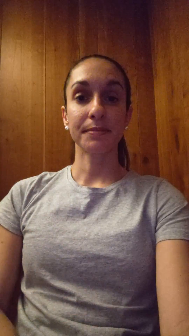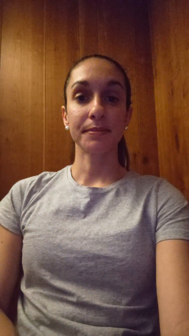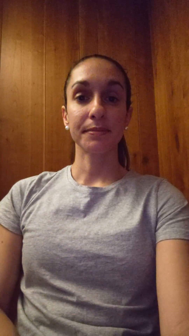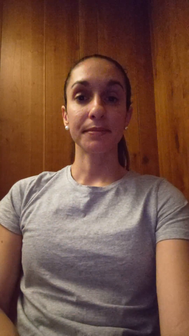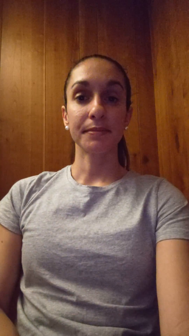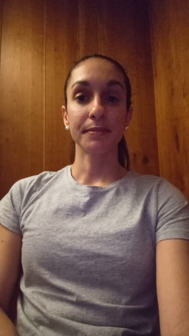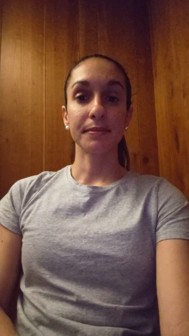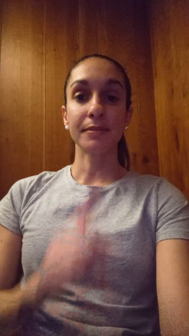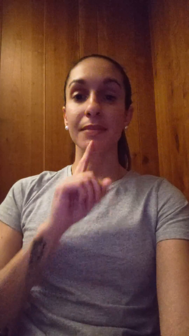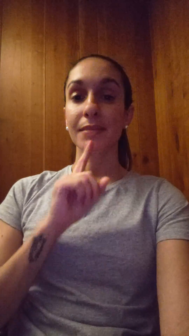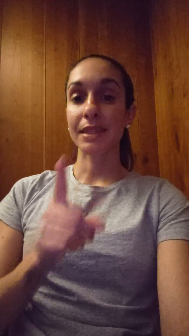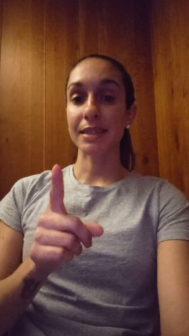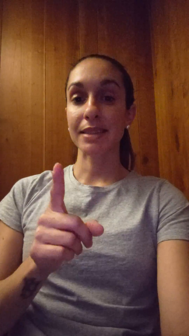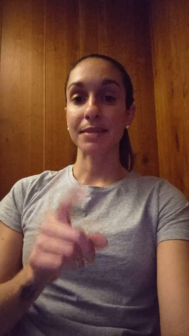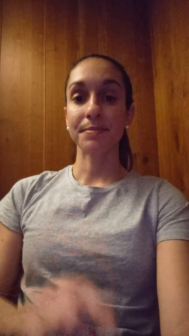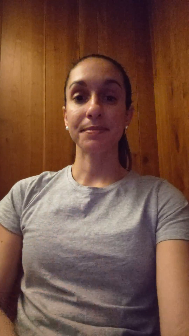is